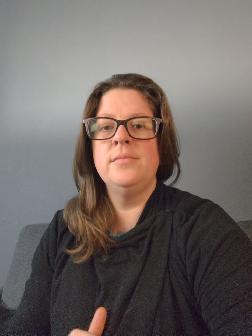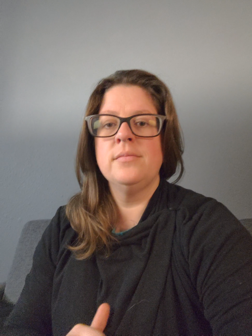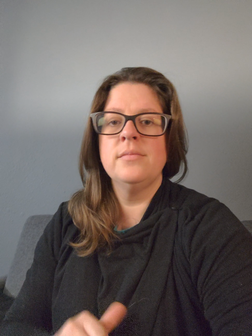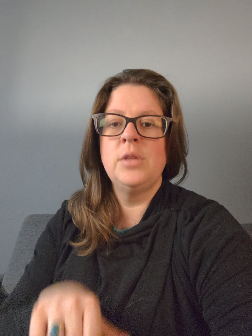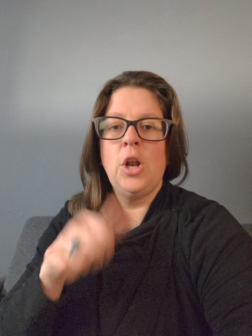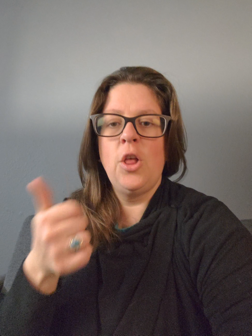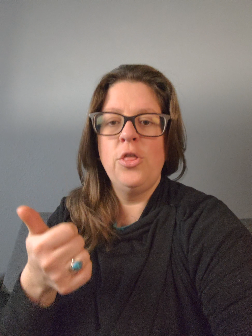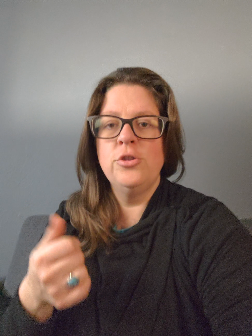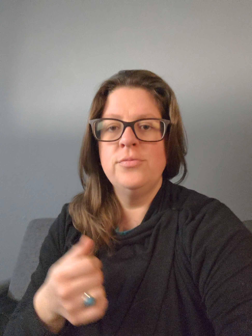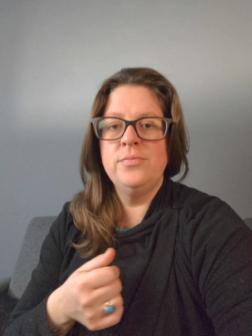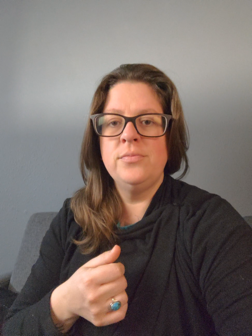another